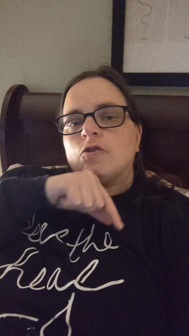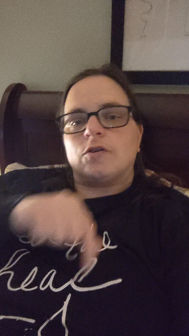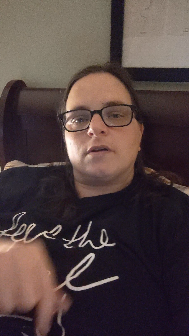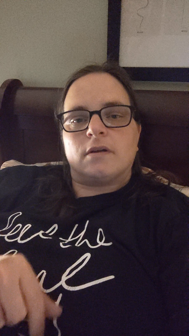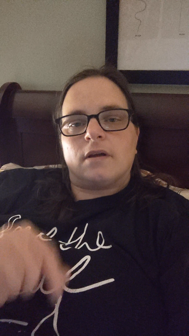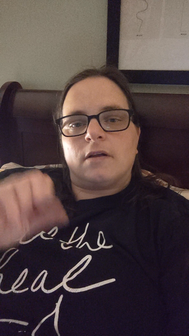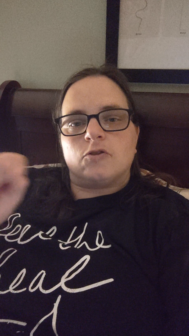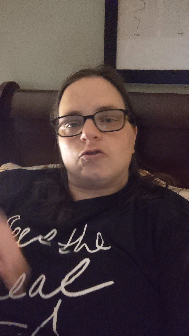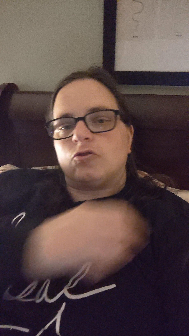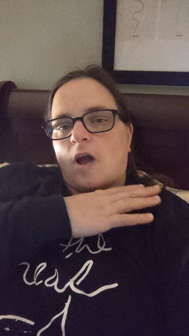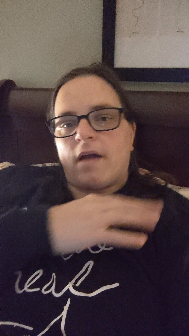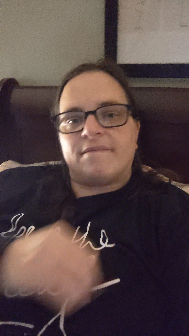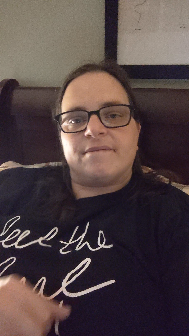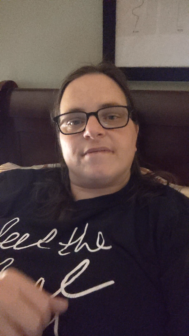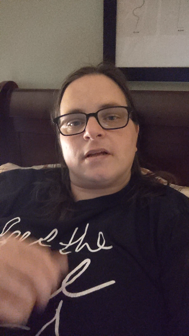scarf